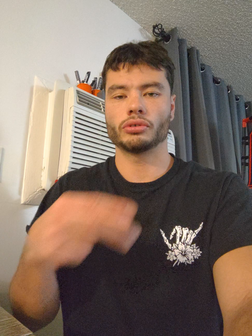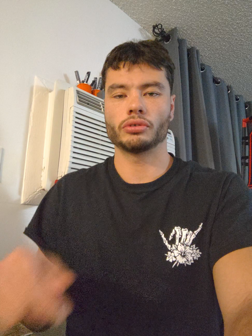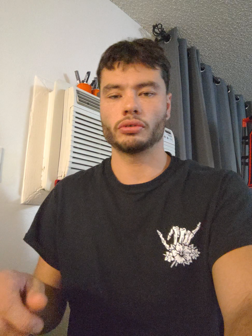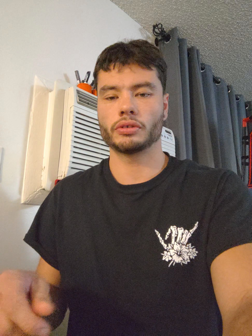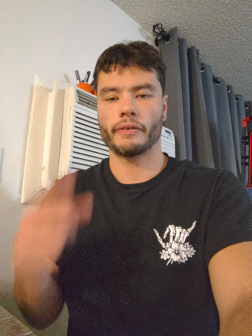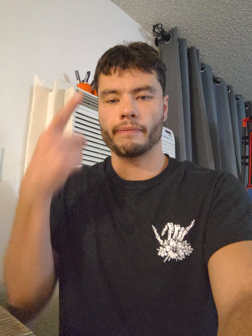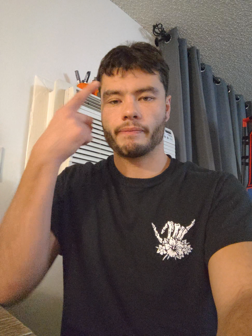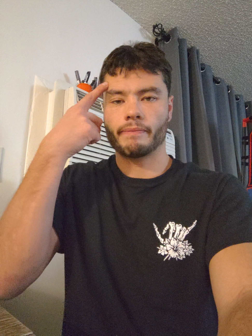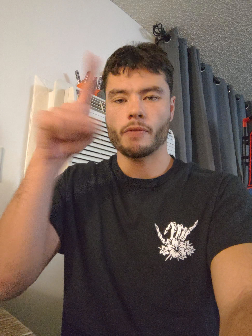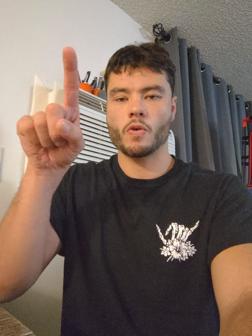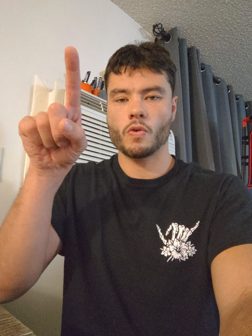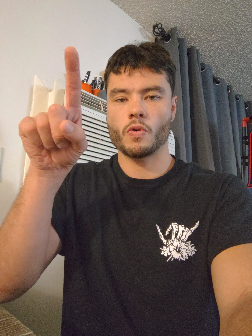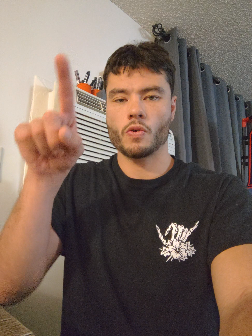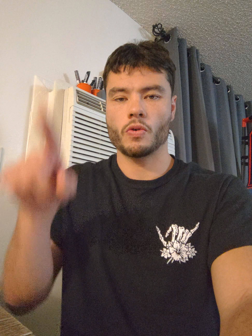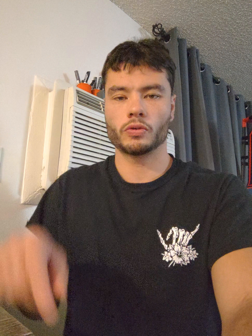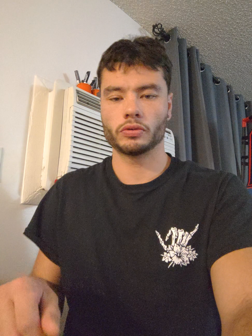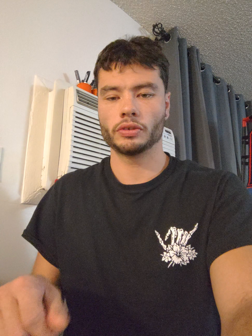for